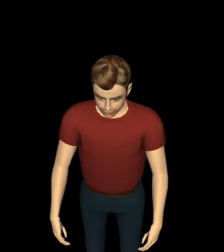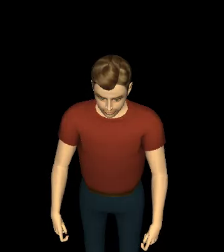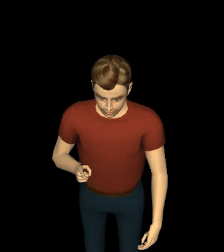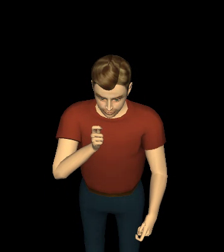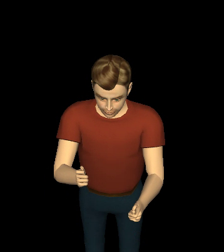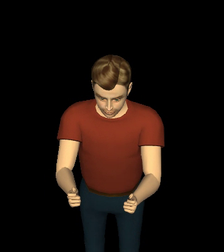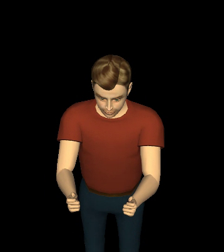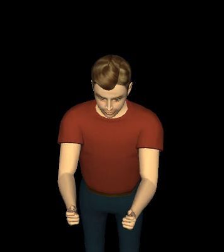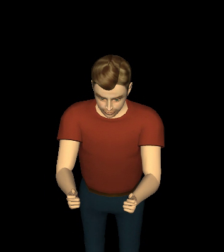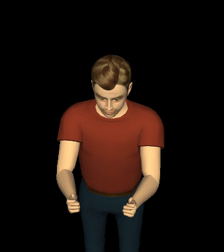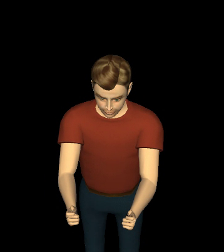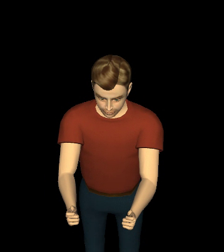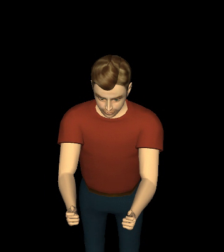ينتبه